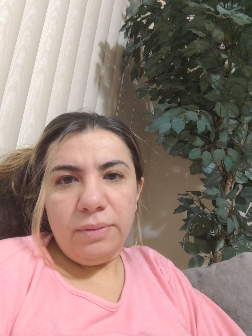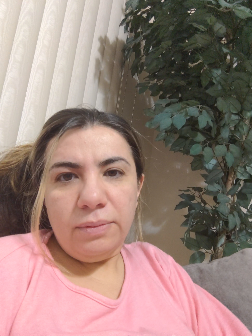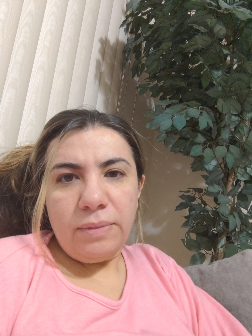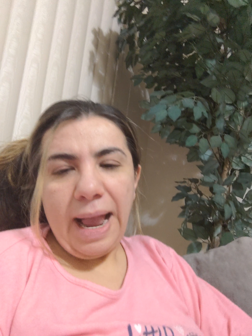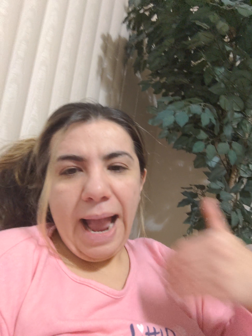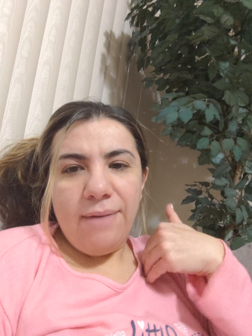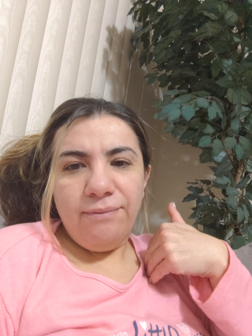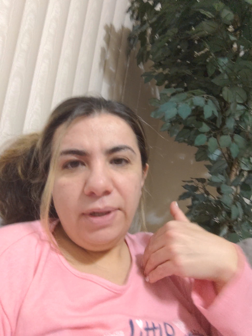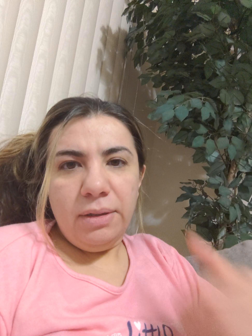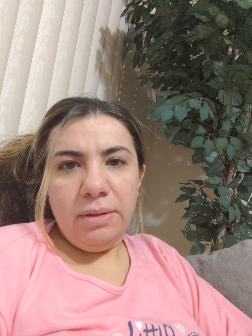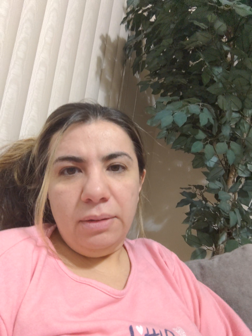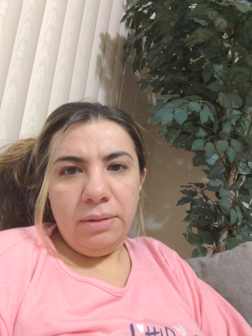have